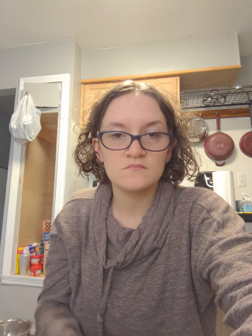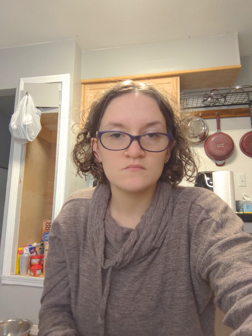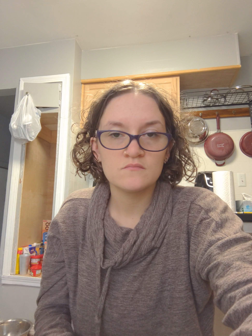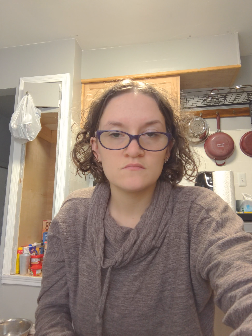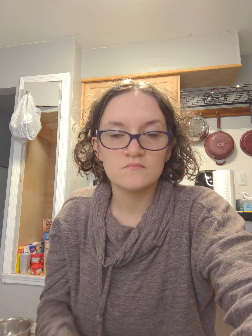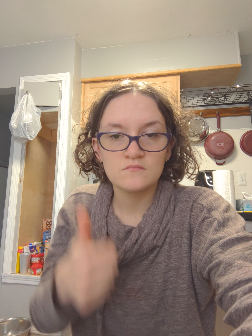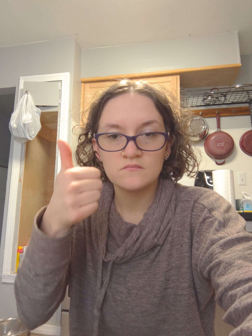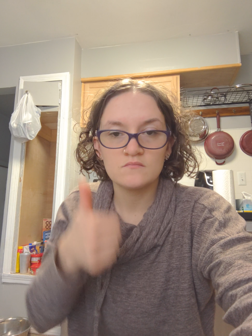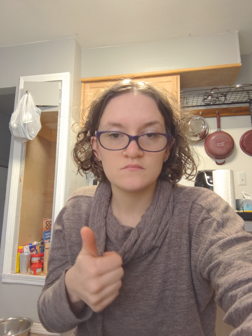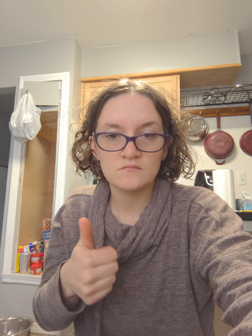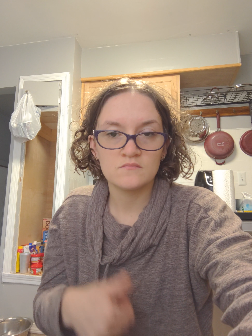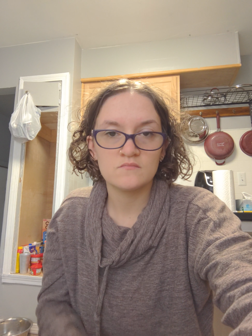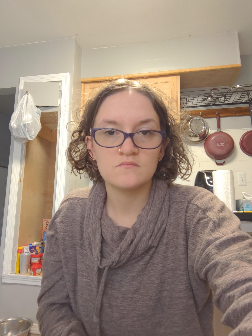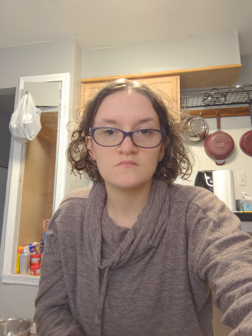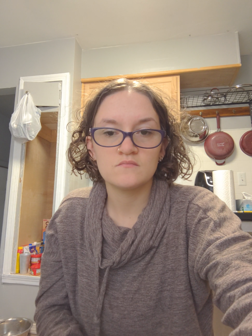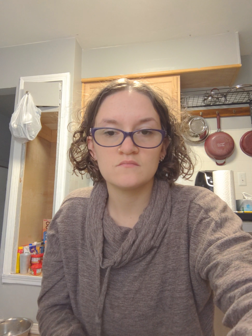every